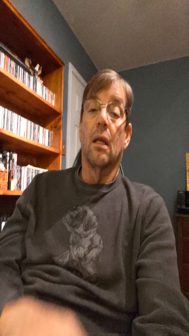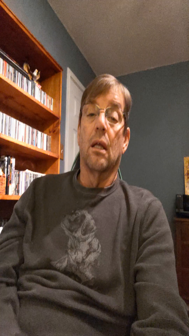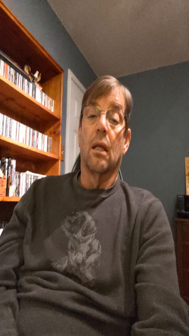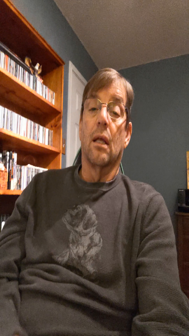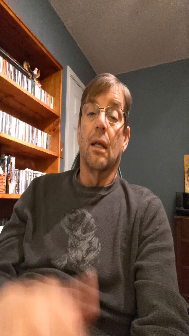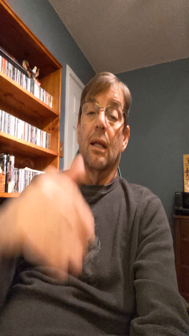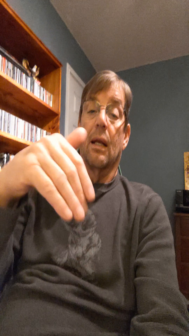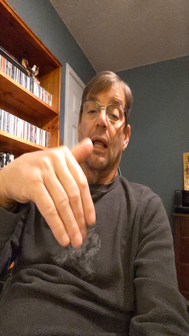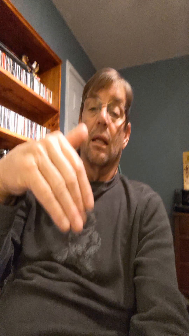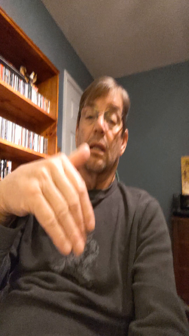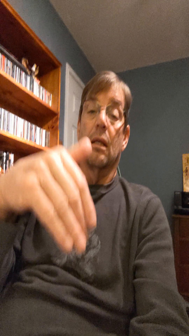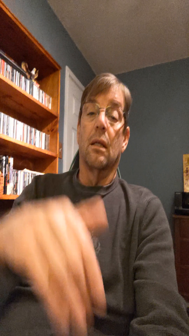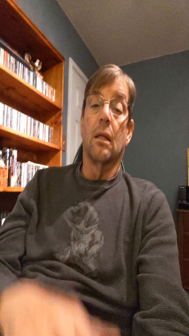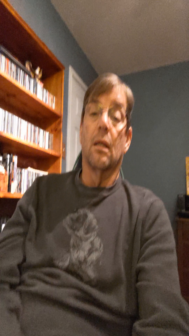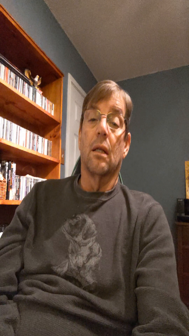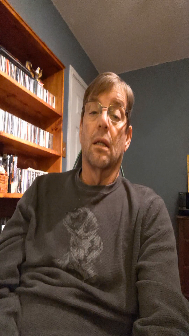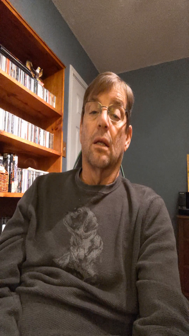night